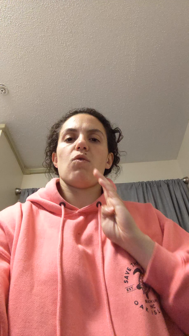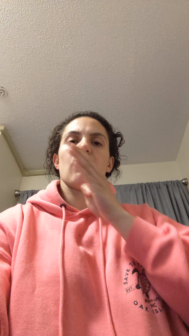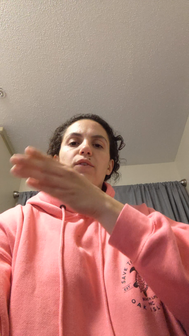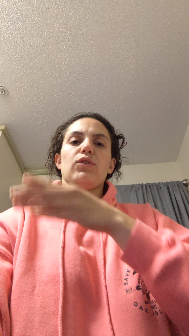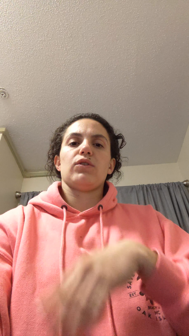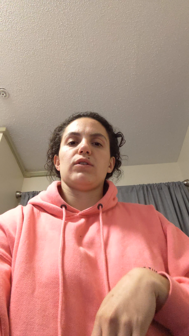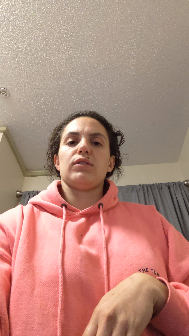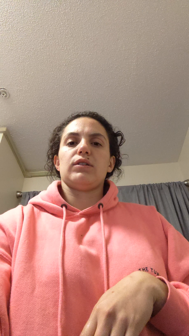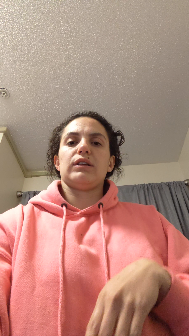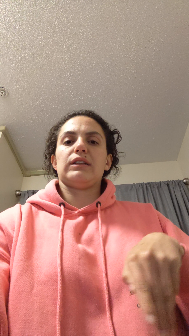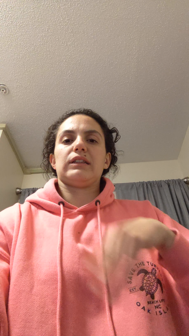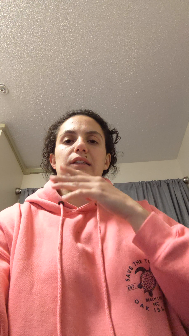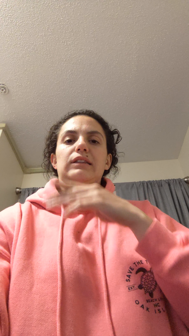kick